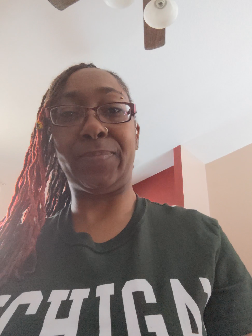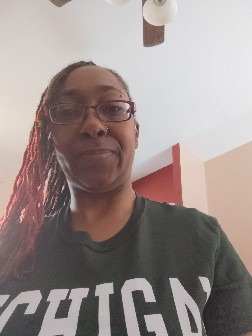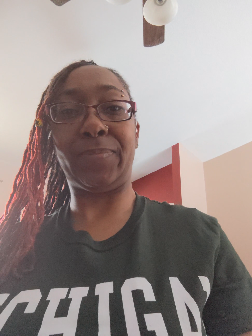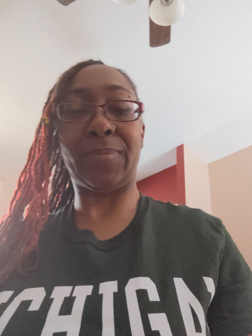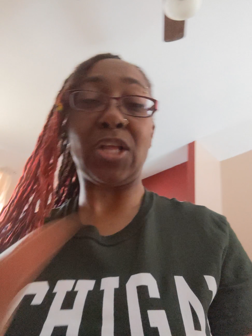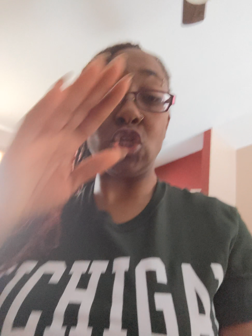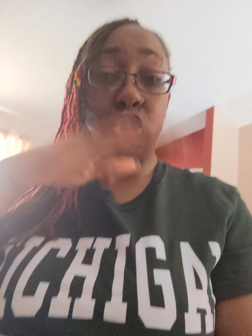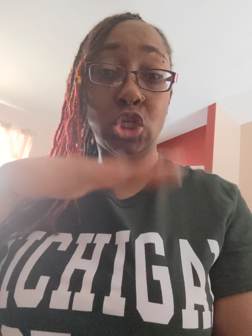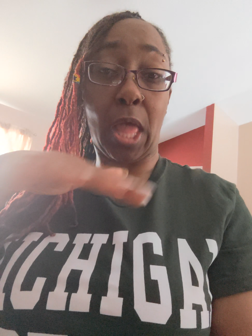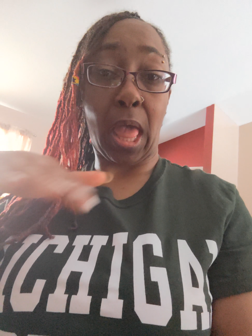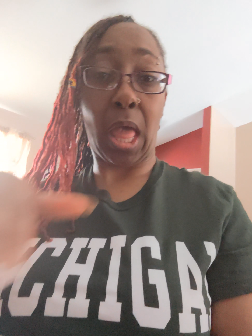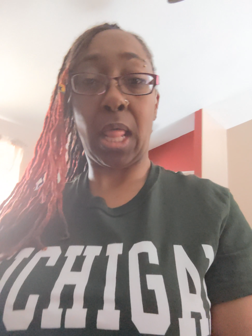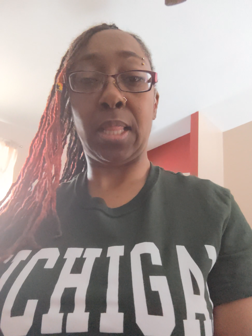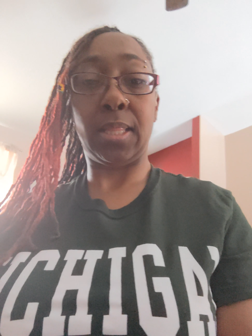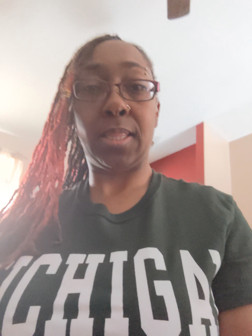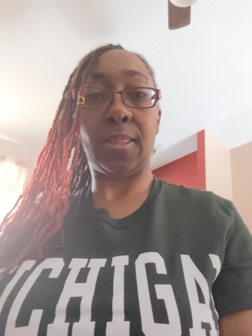child